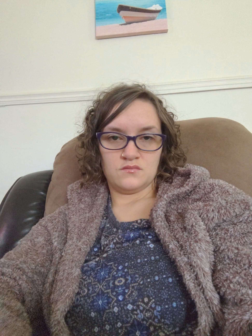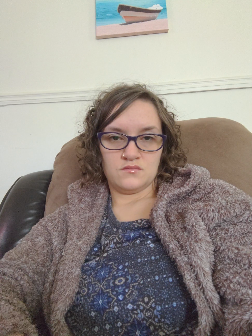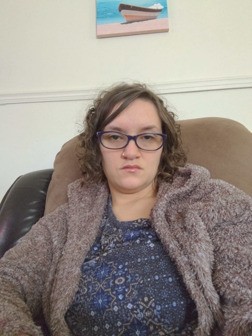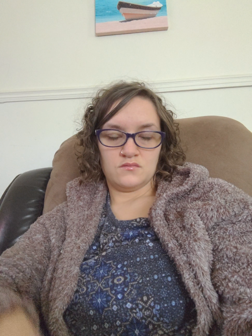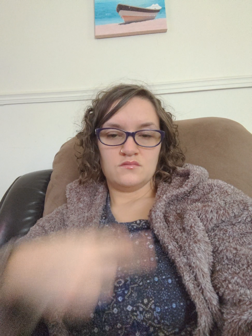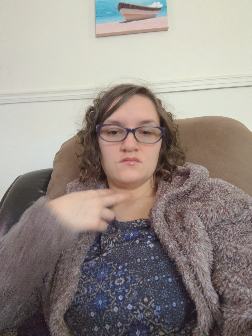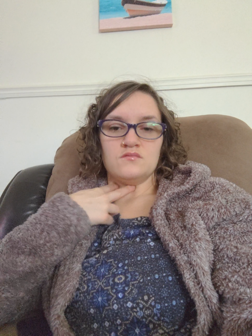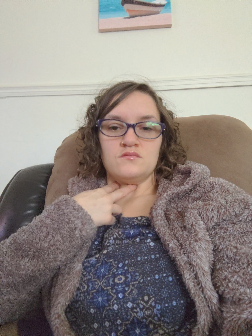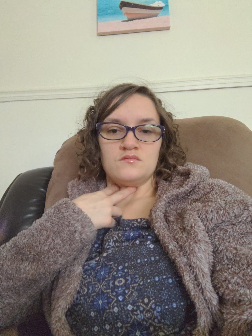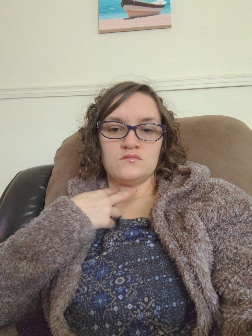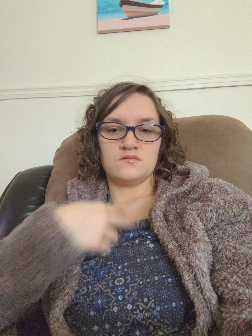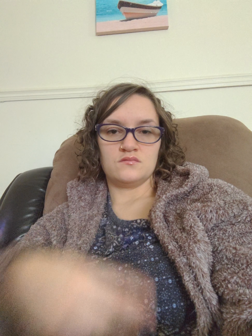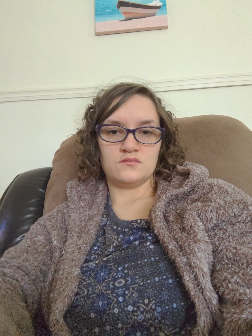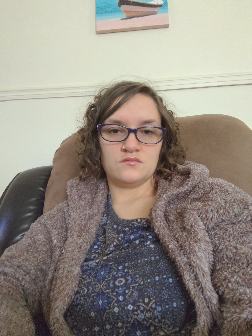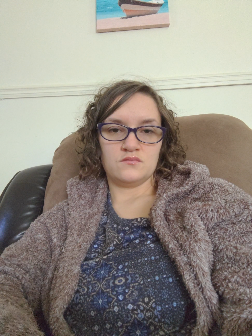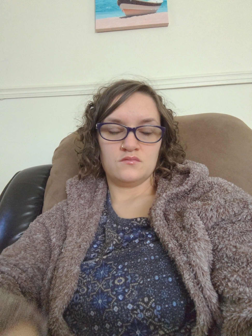stuck